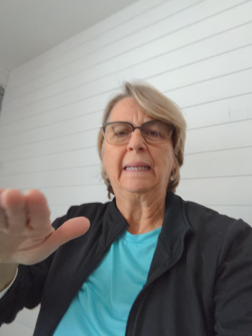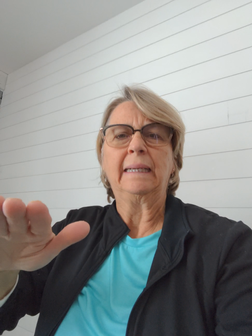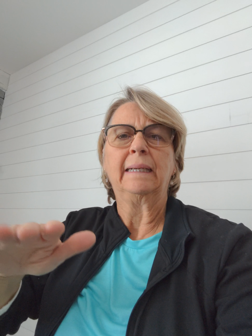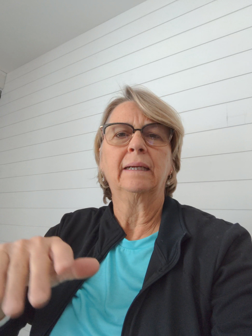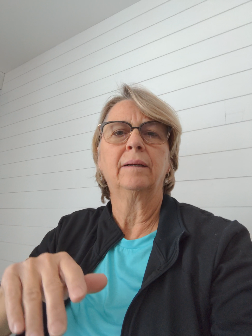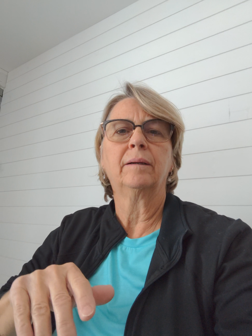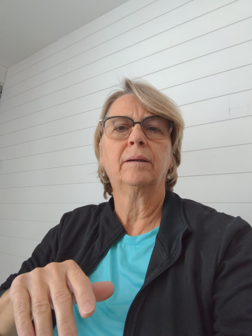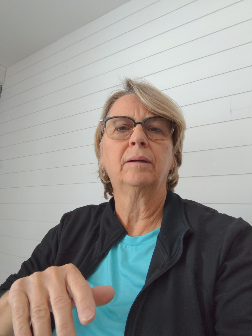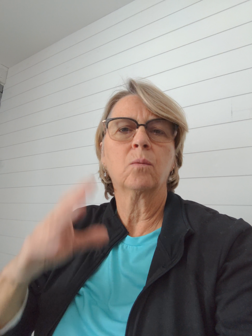clean